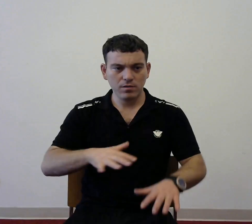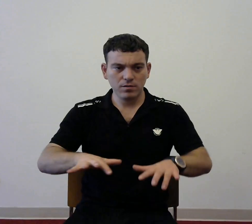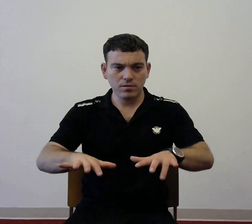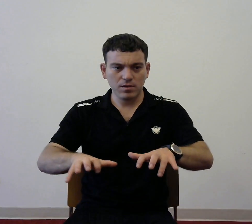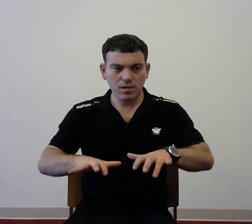kompüter